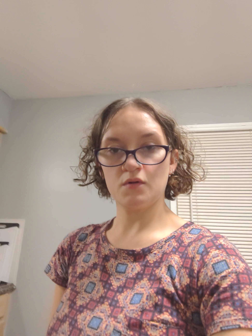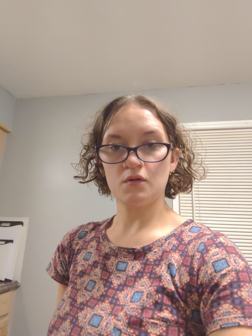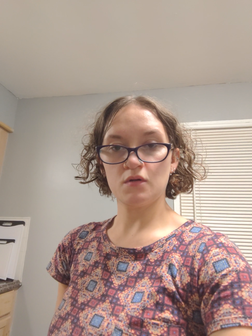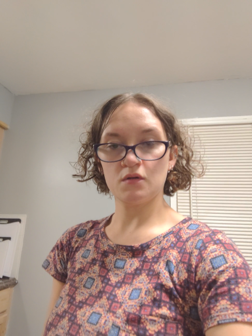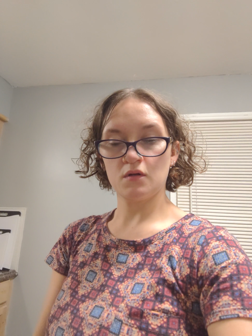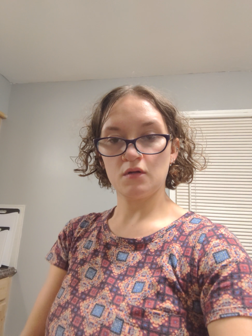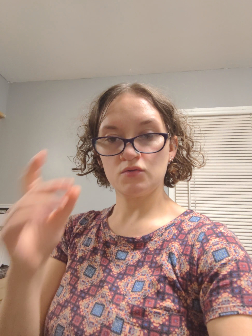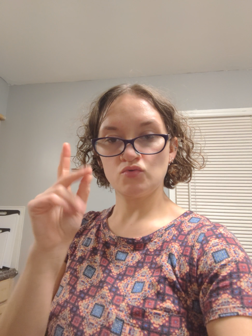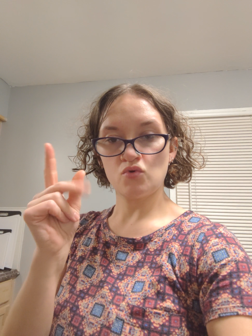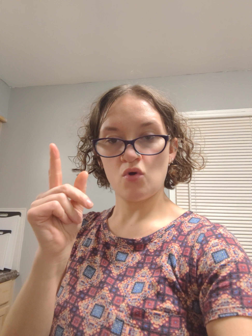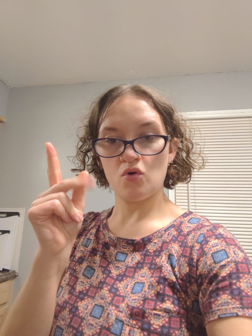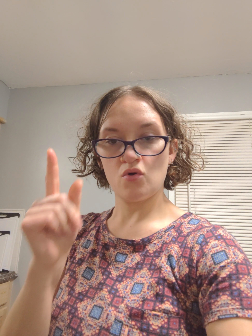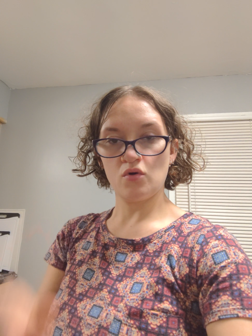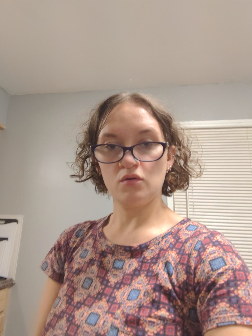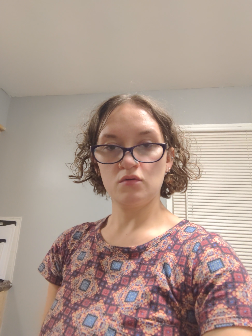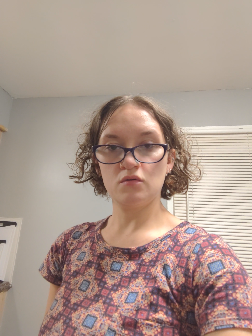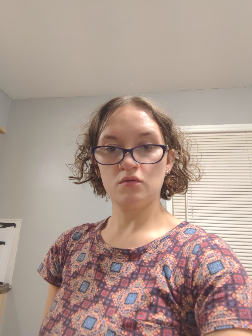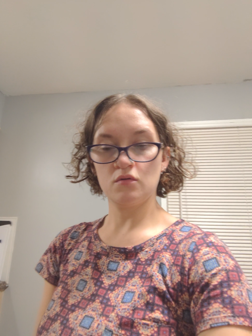dog